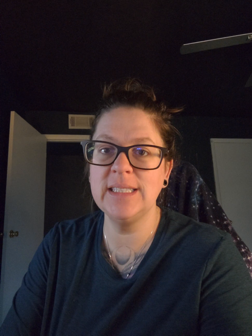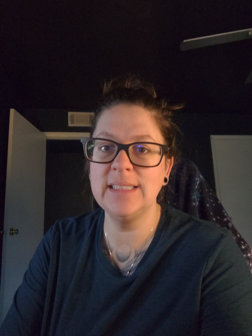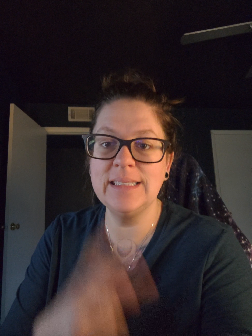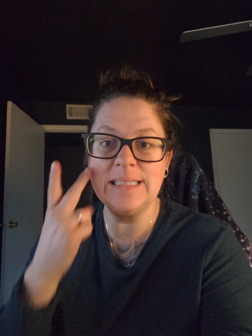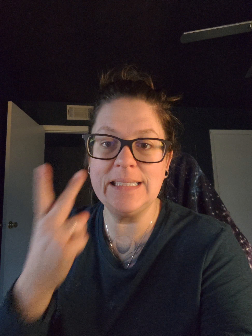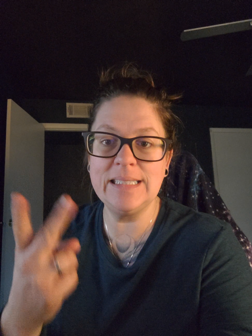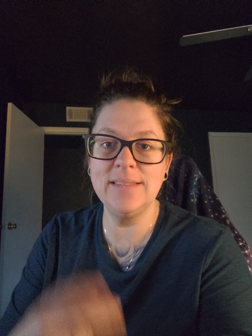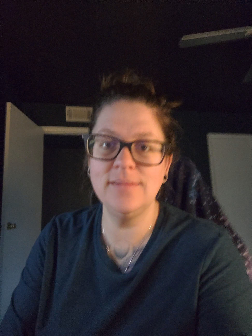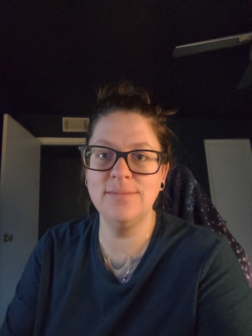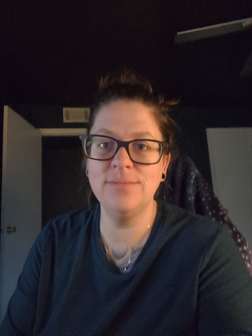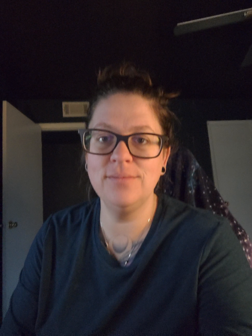see